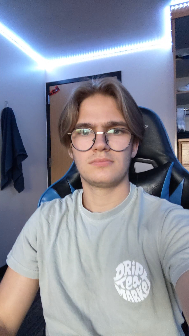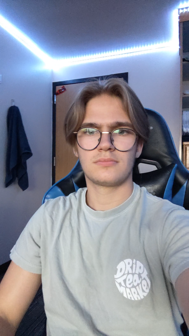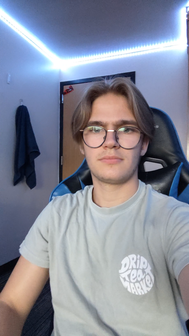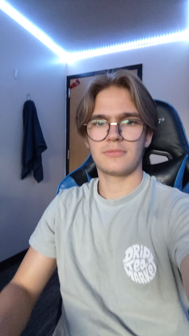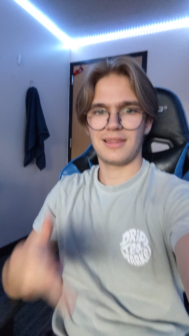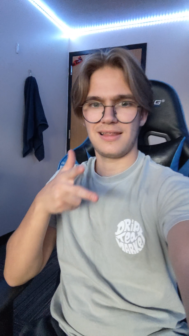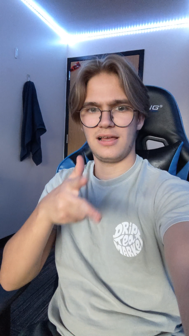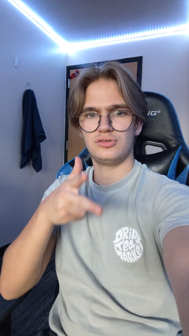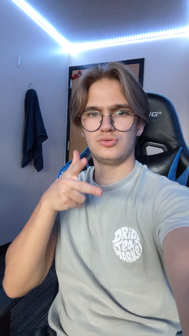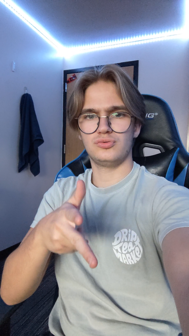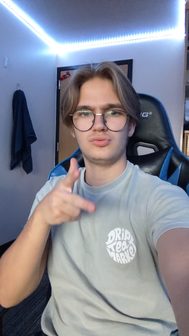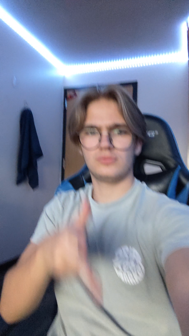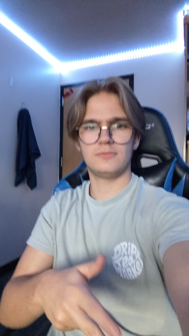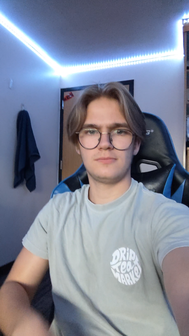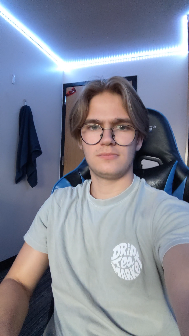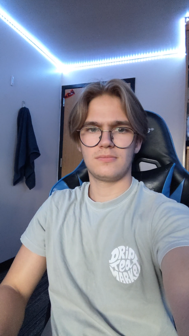garage